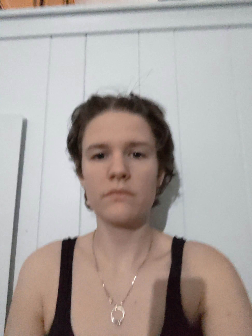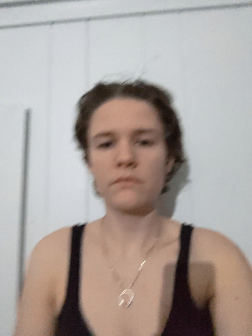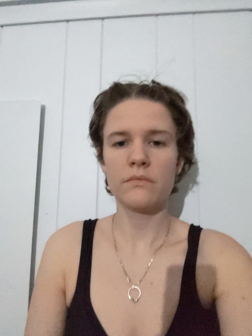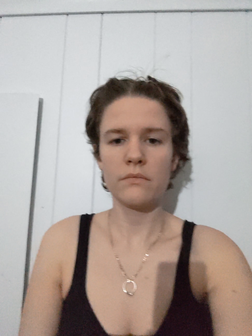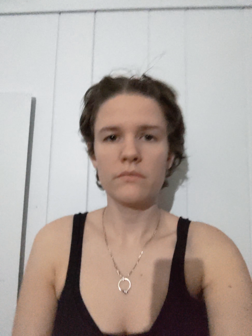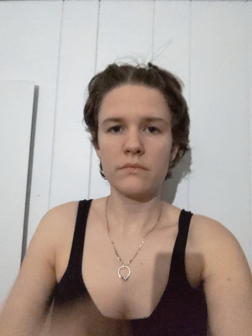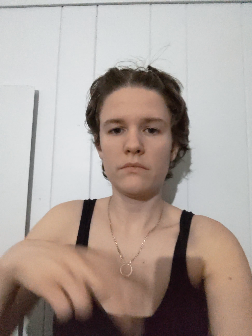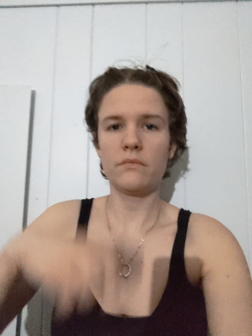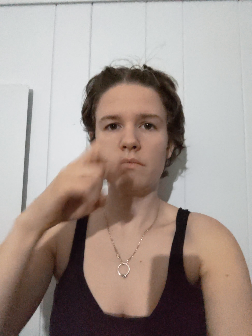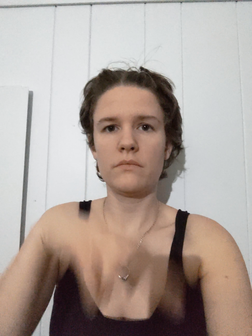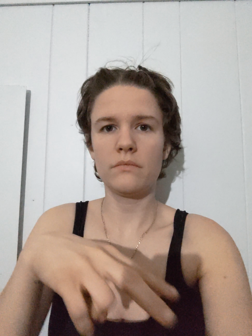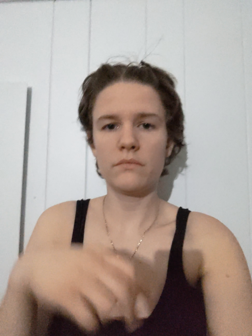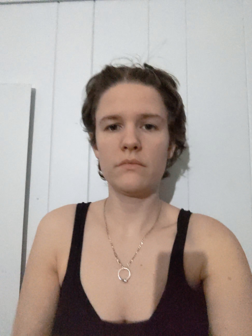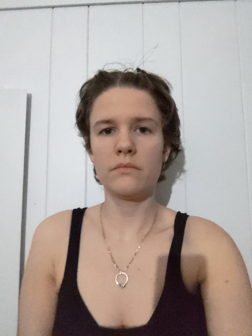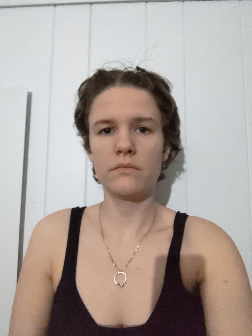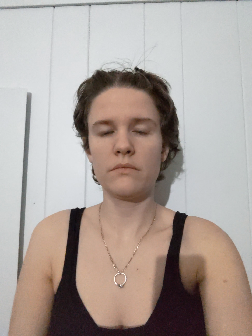jump